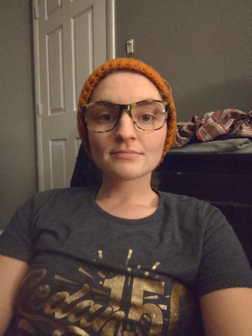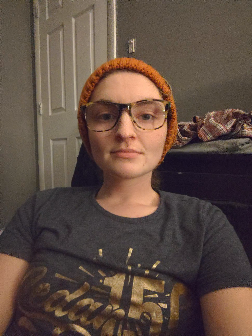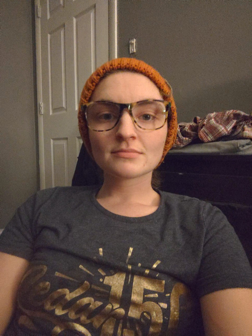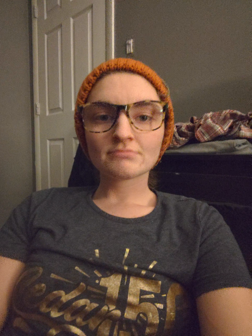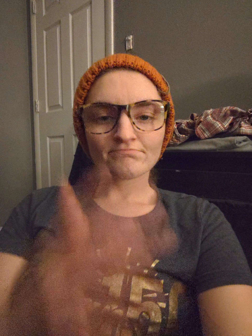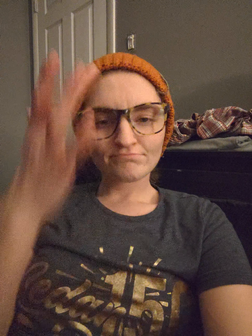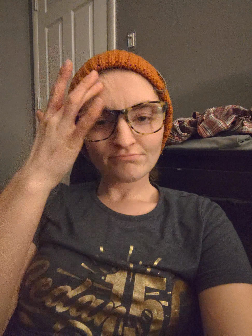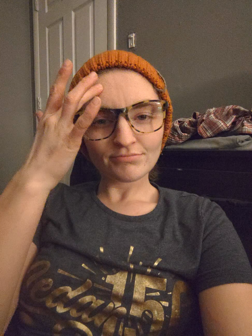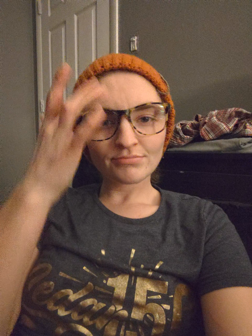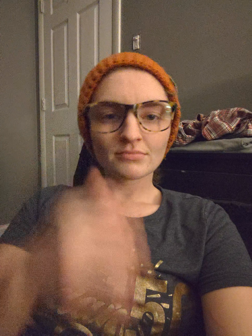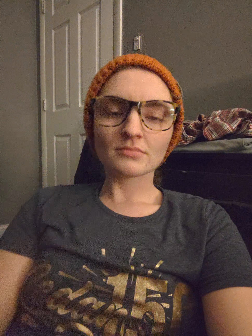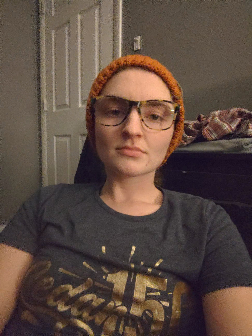sick